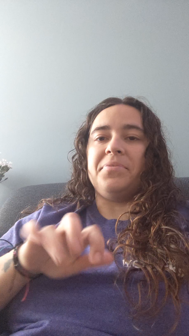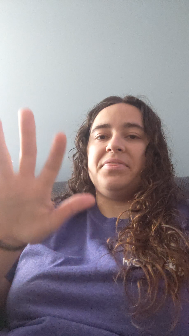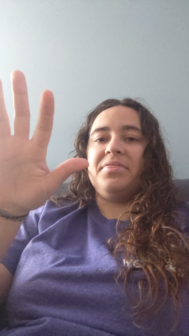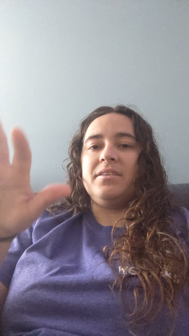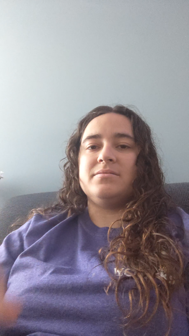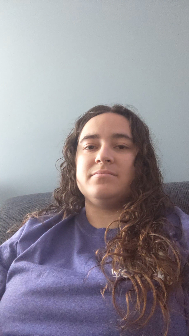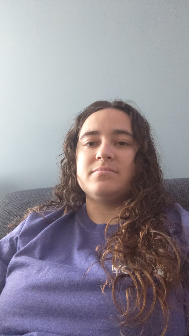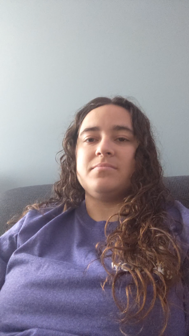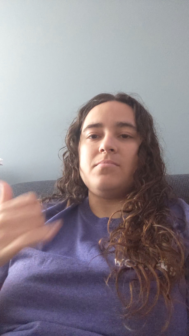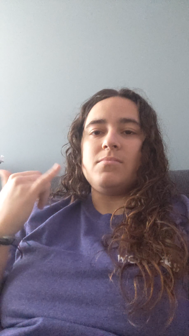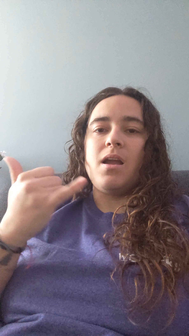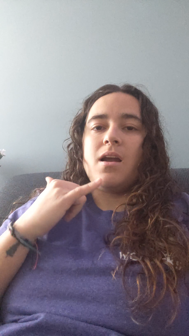play